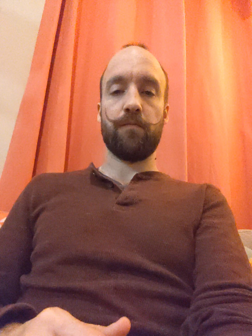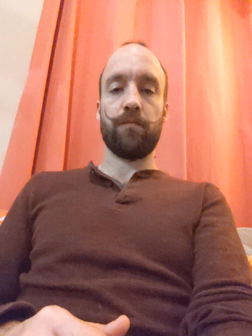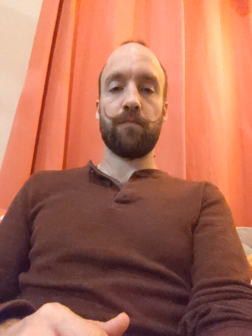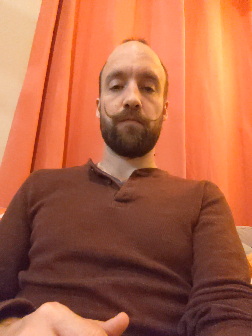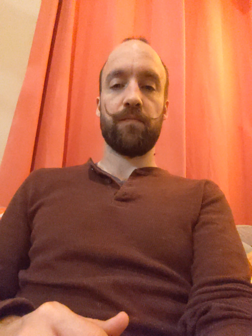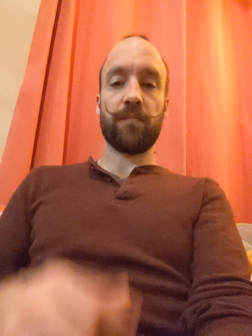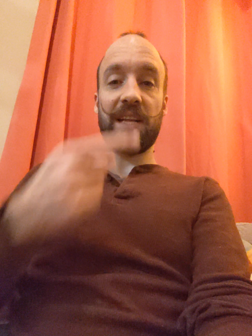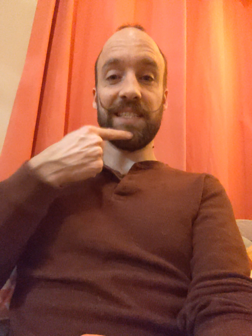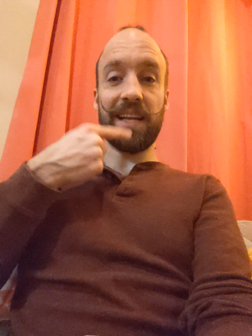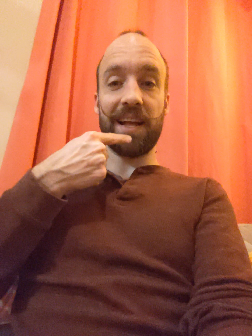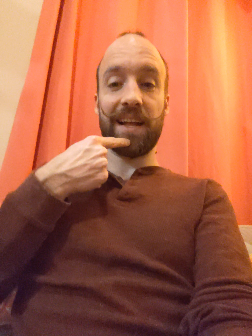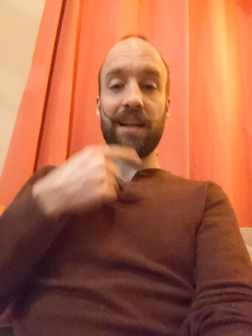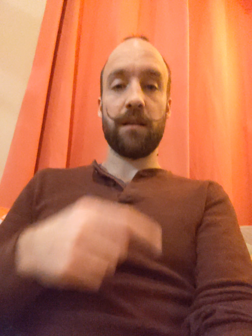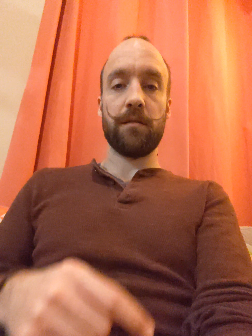say